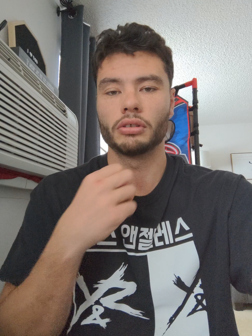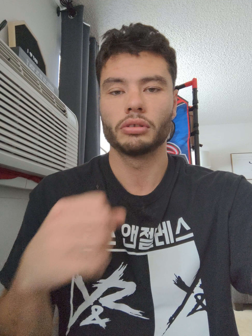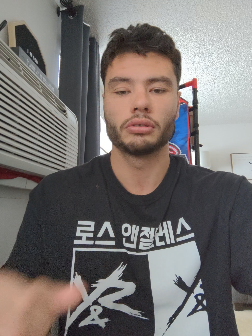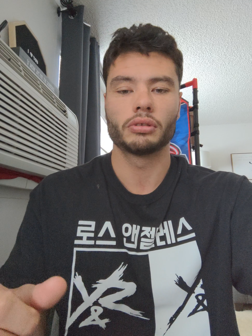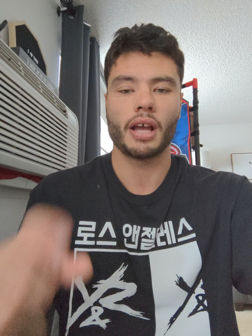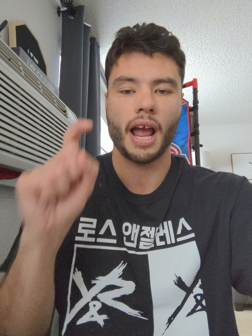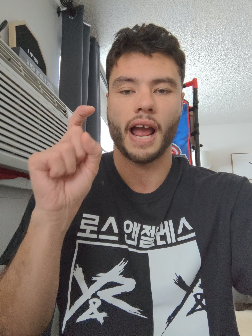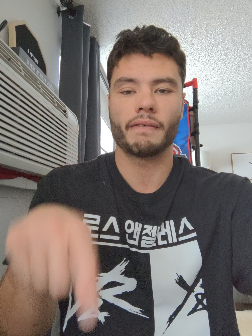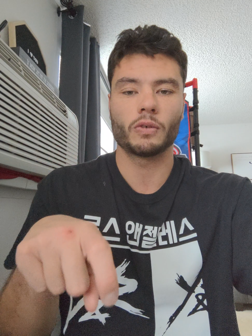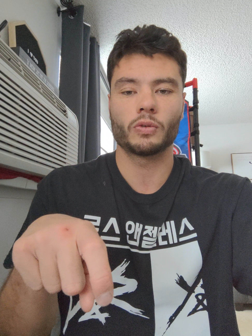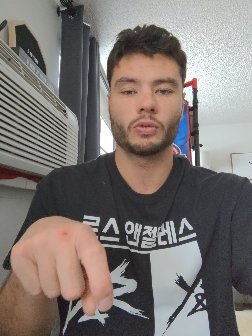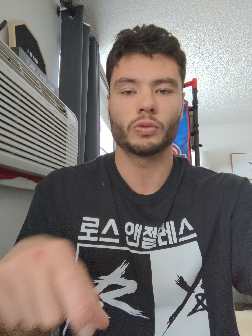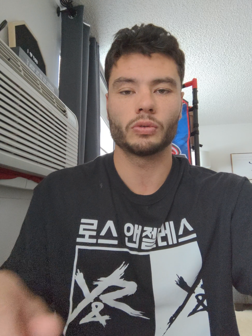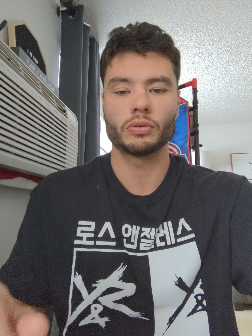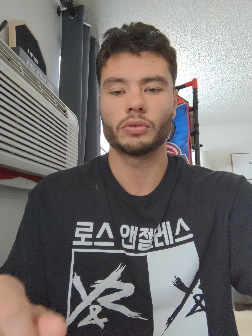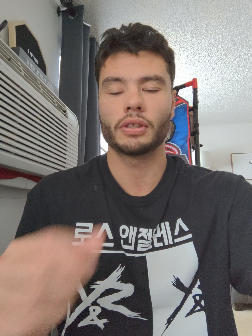have to